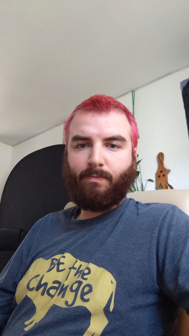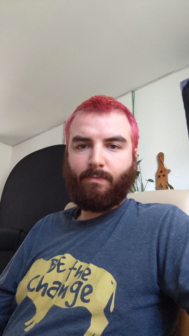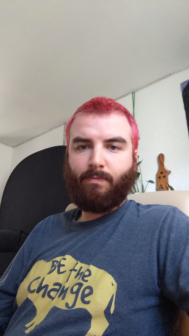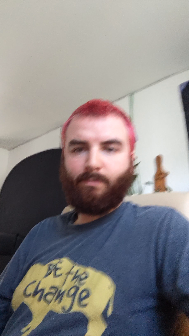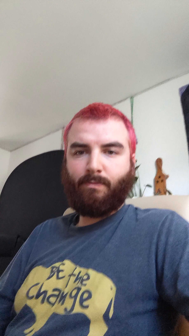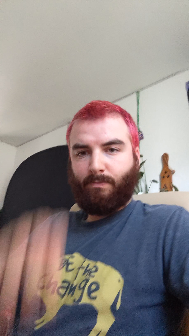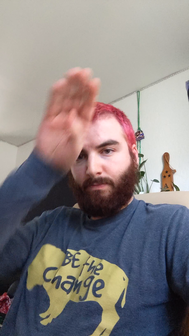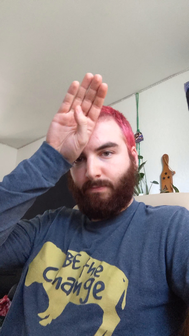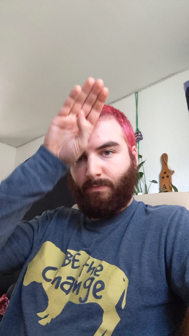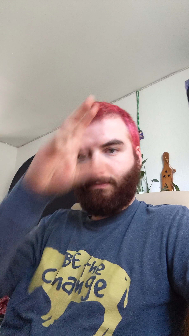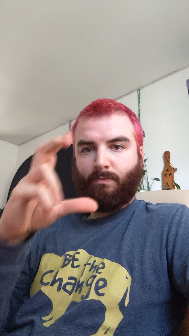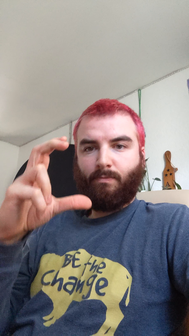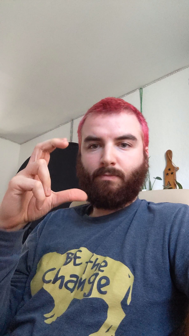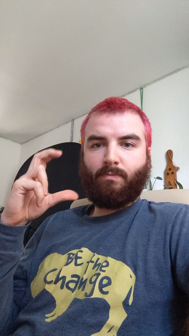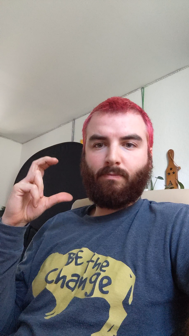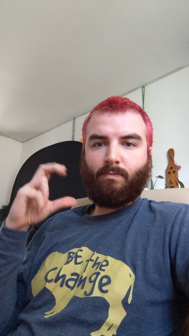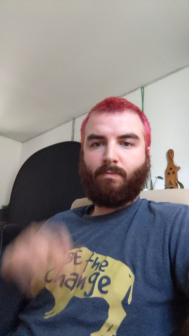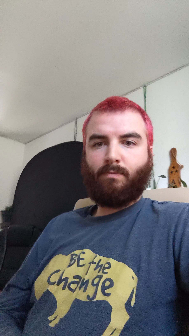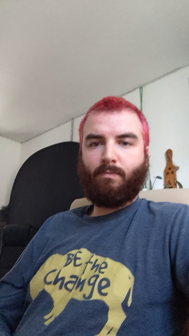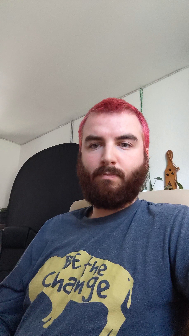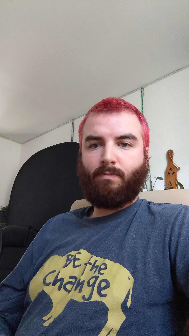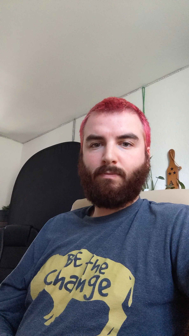fire truck